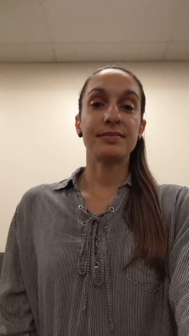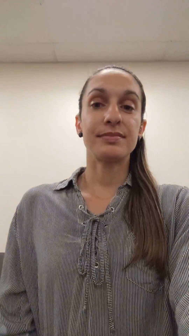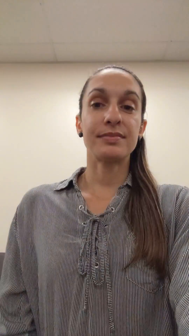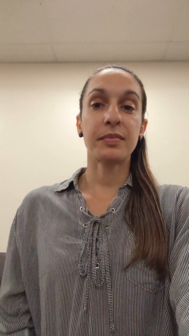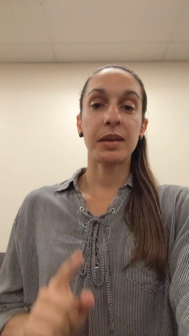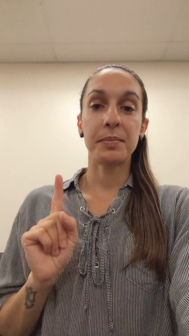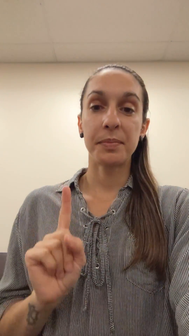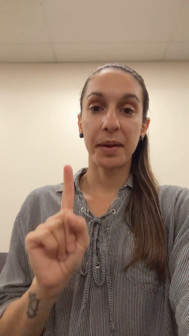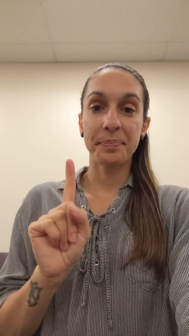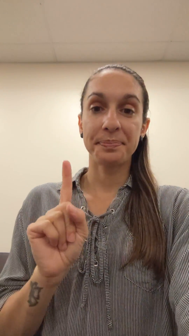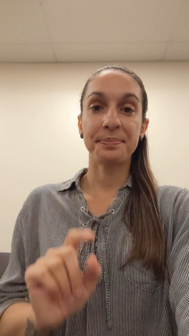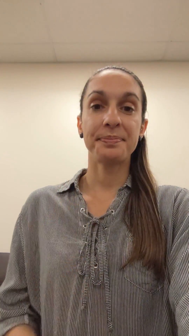bump